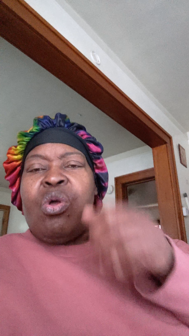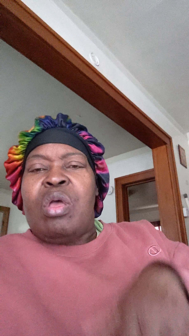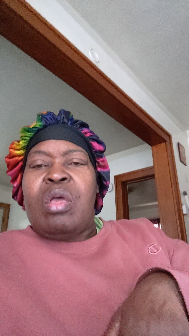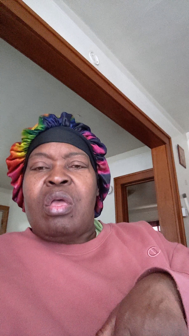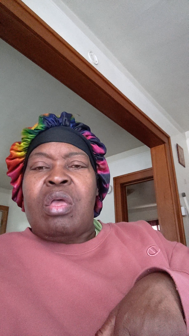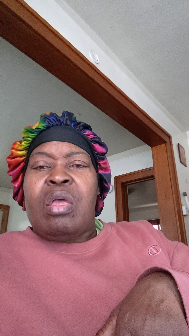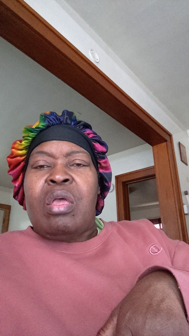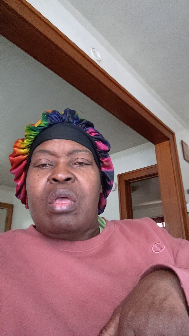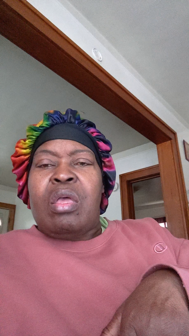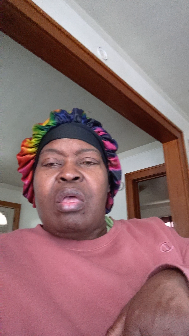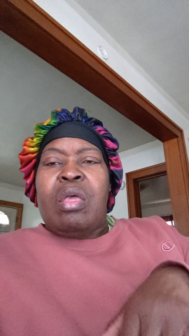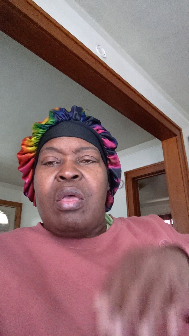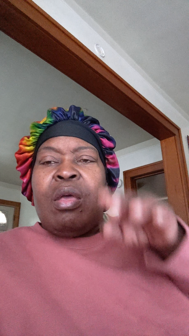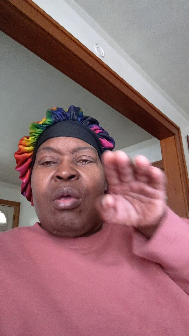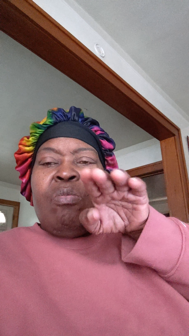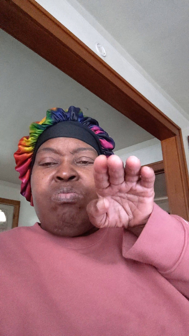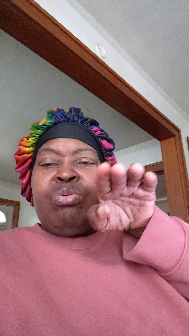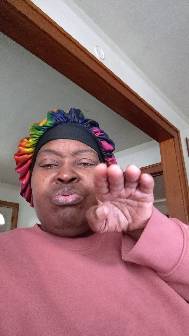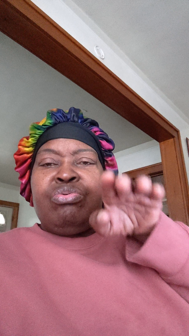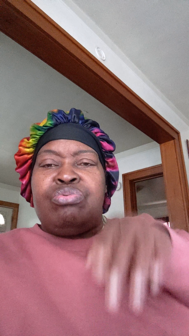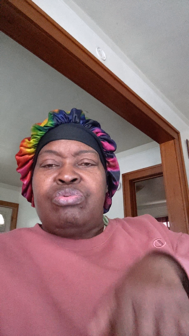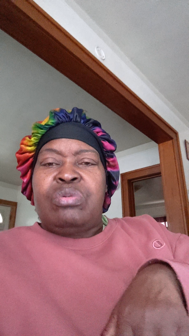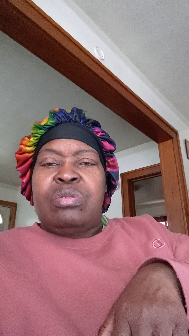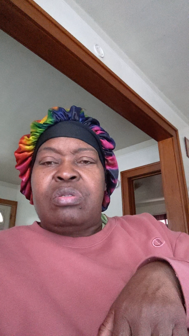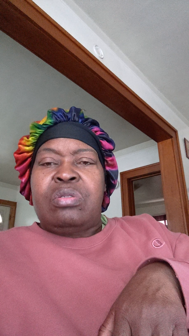boots